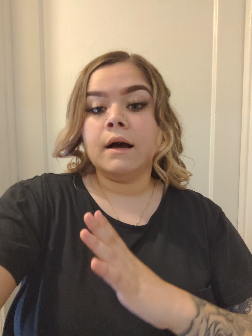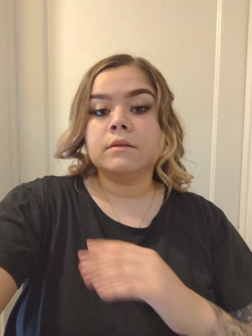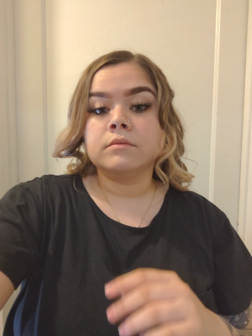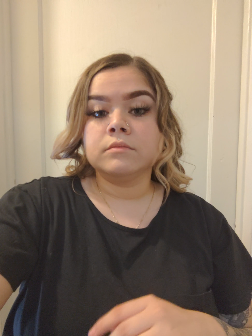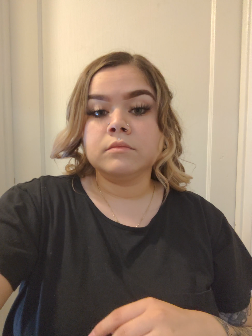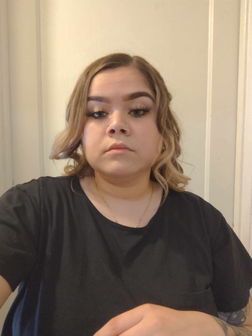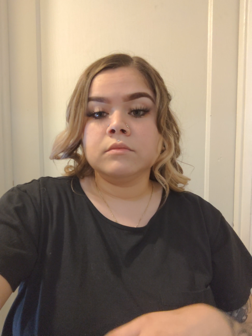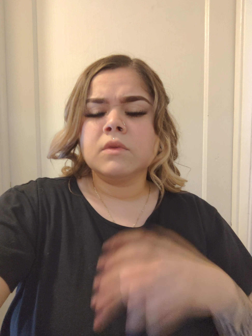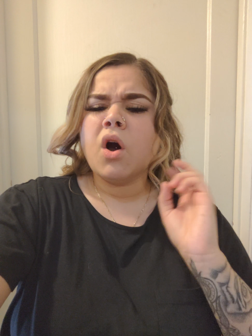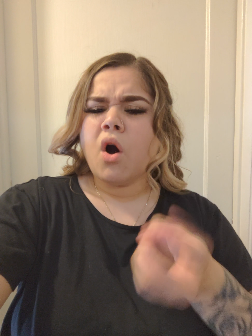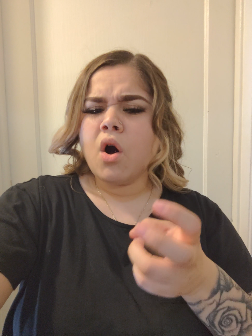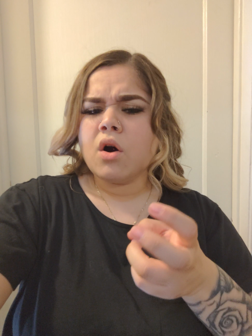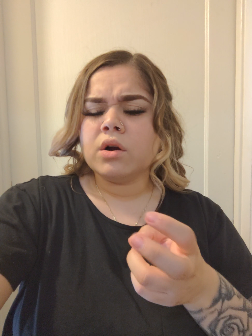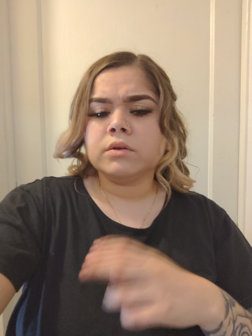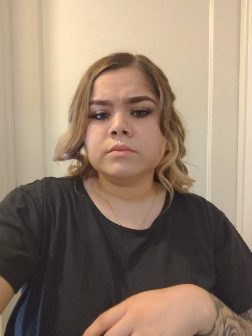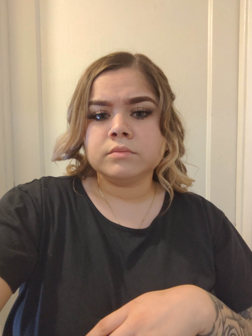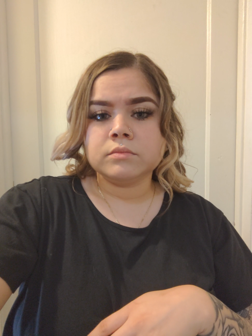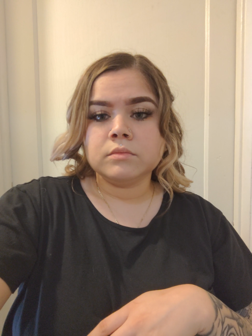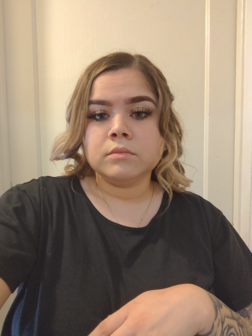hard